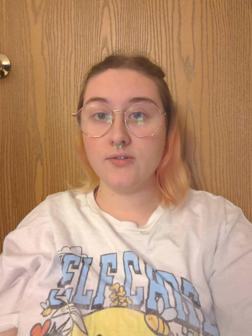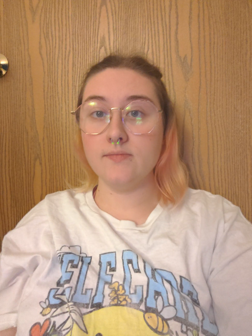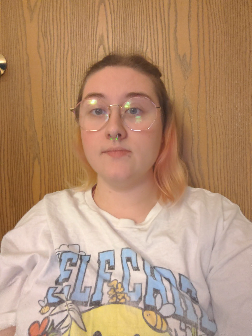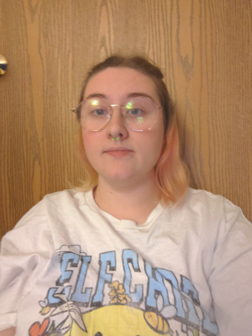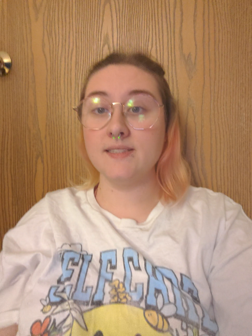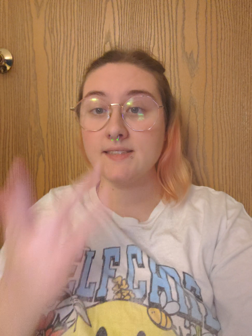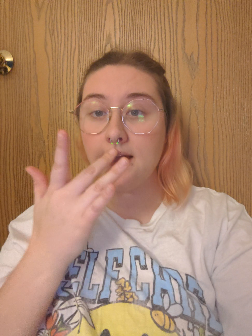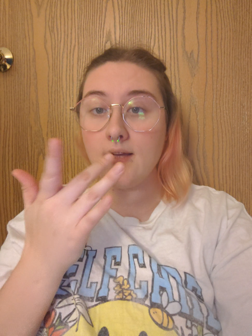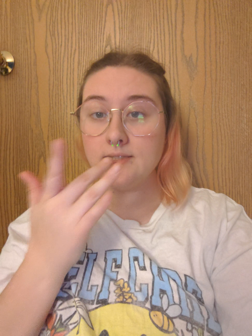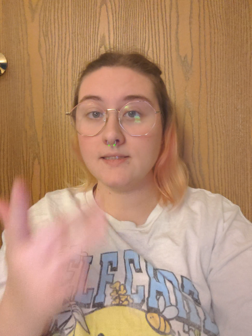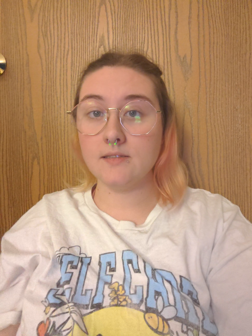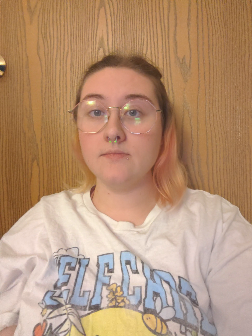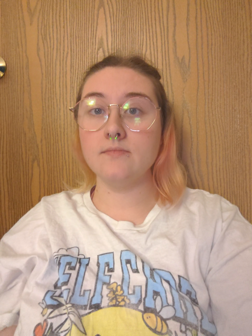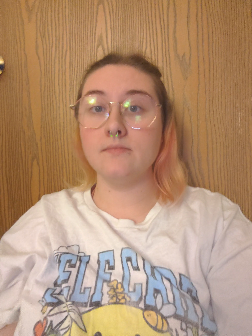taste